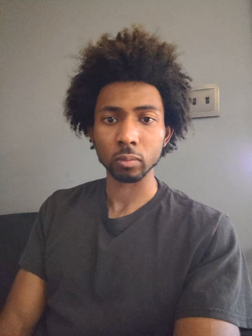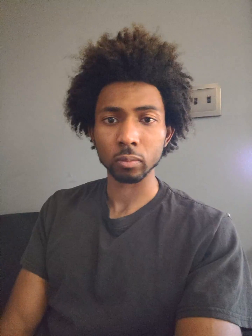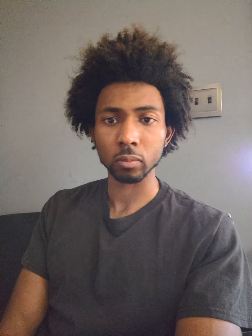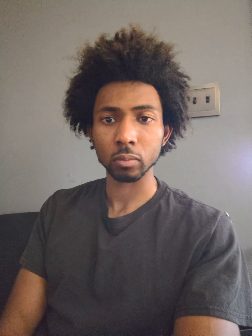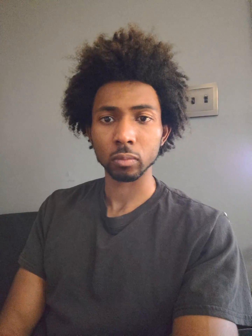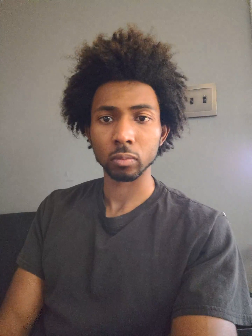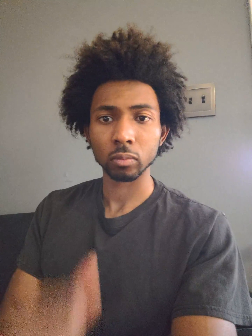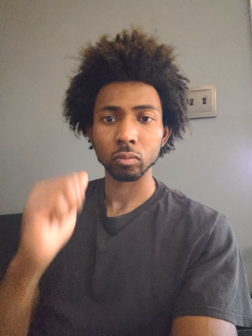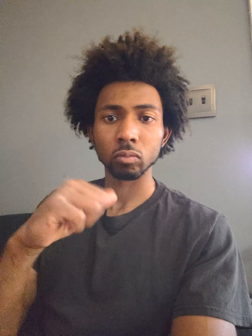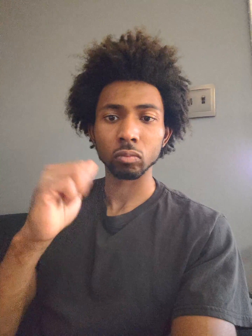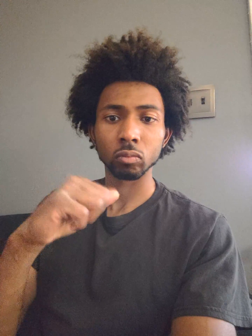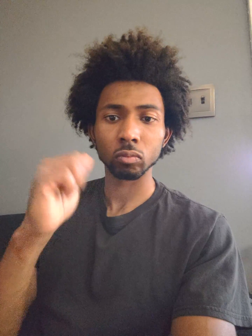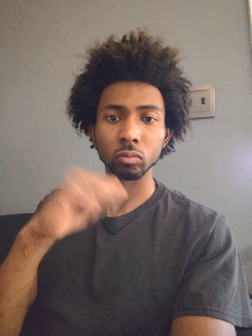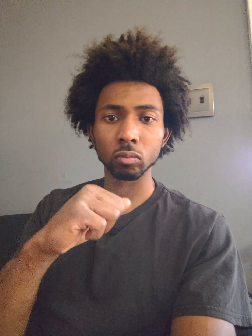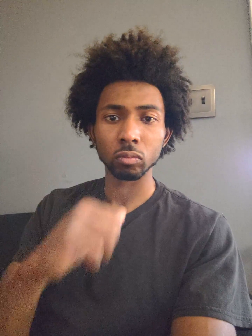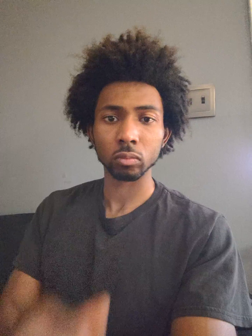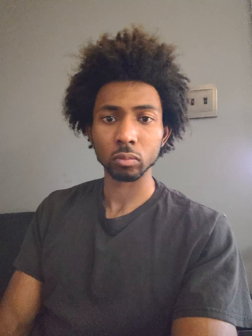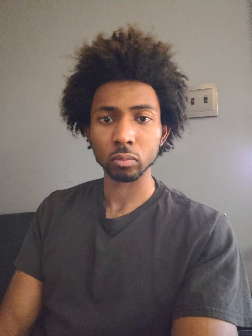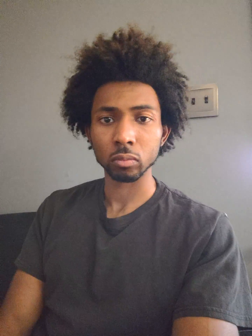rock